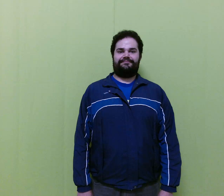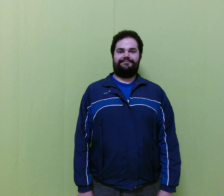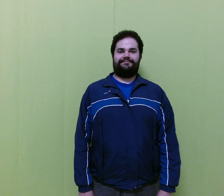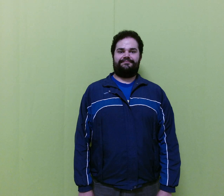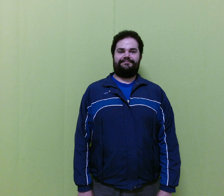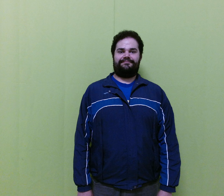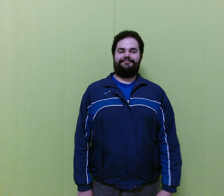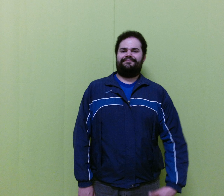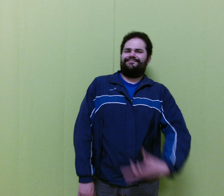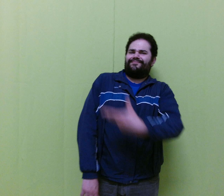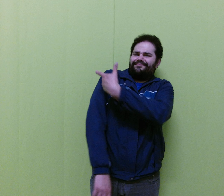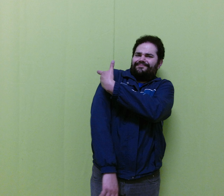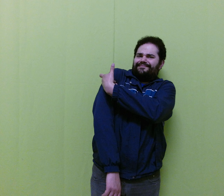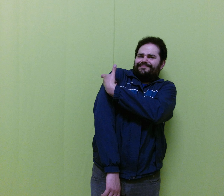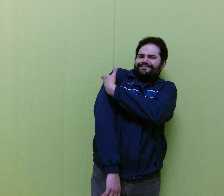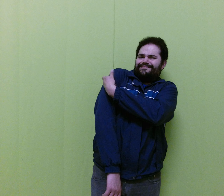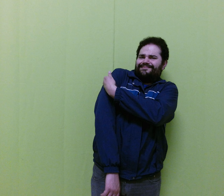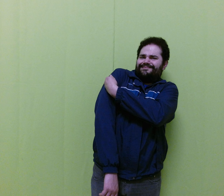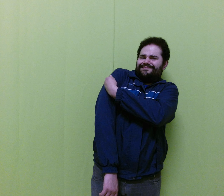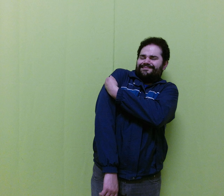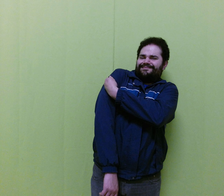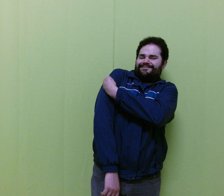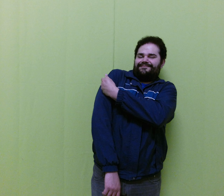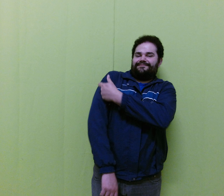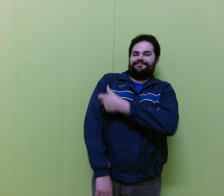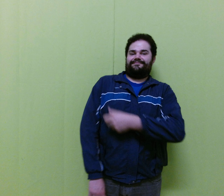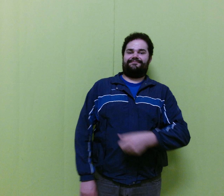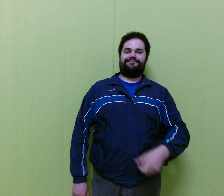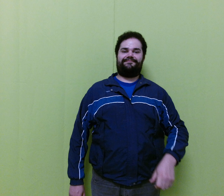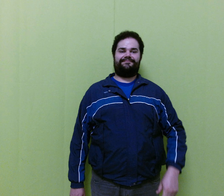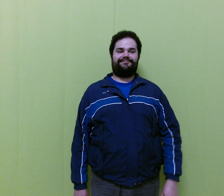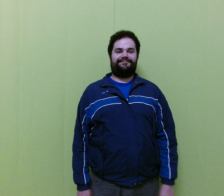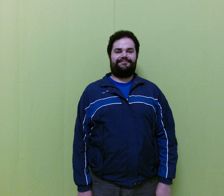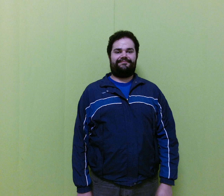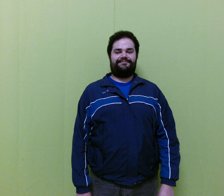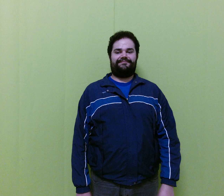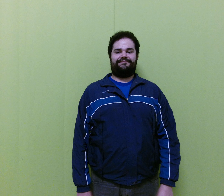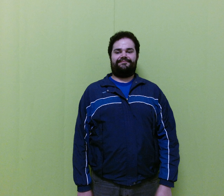vacina